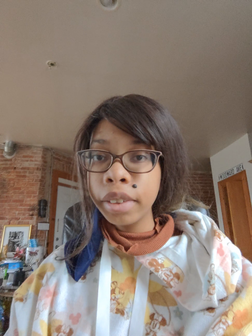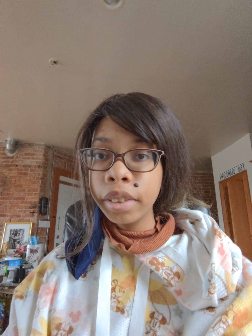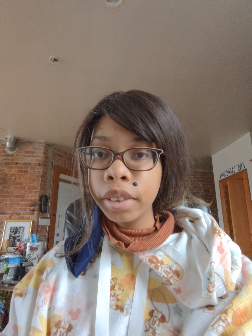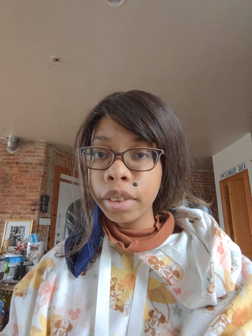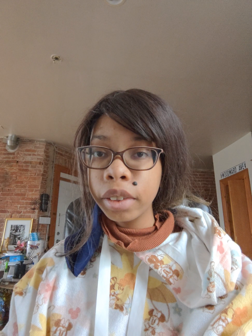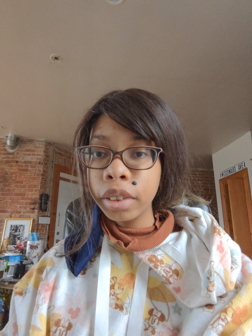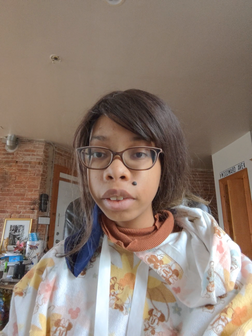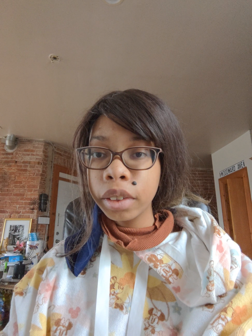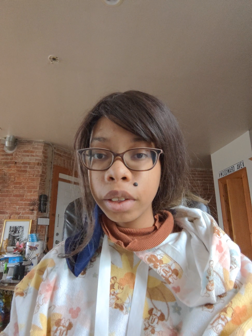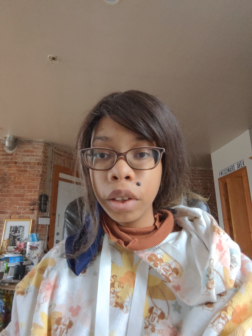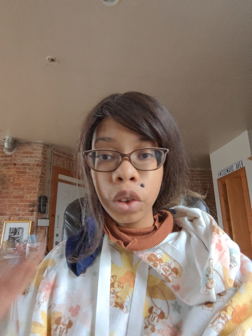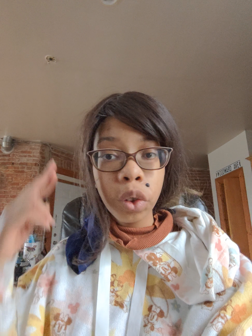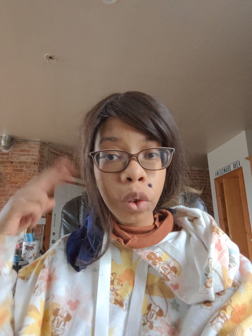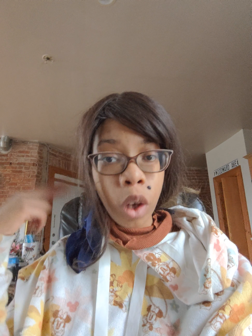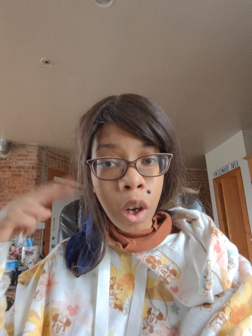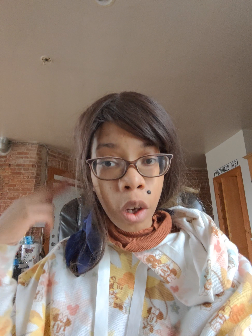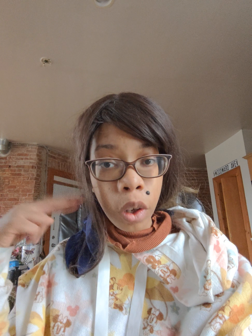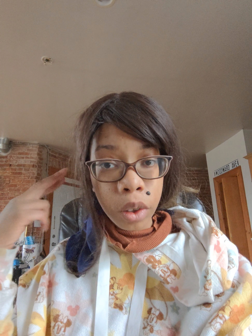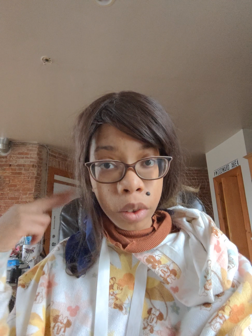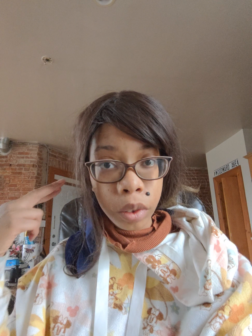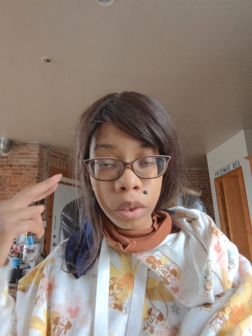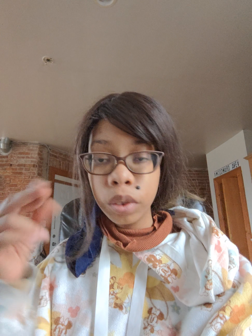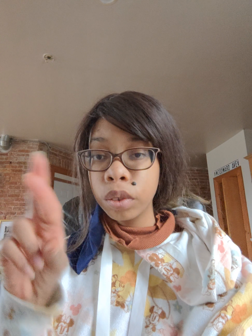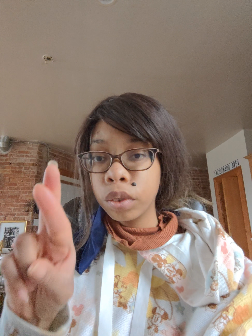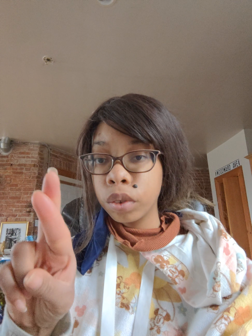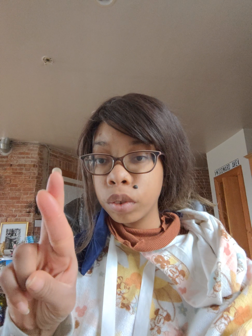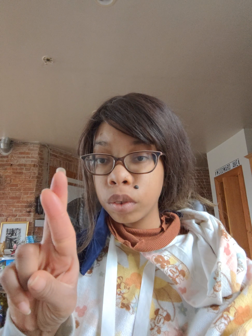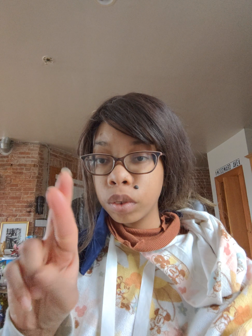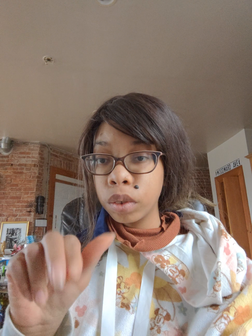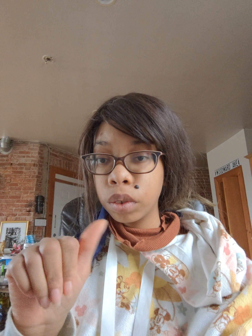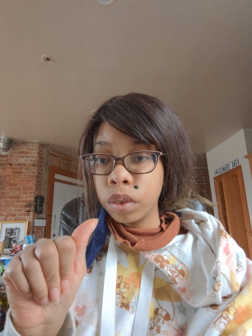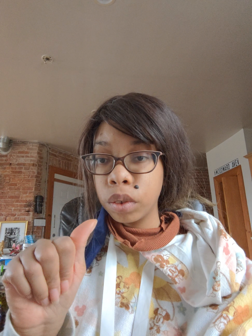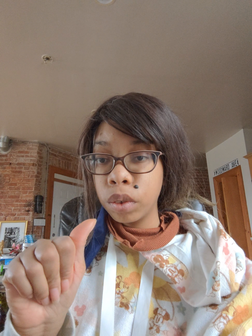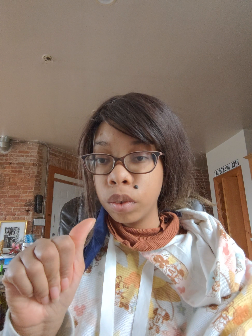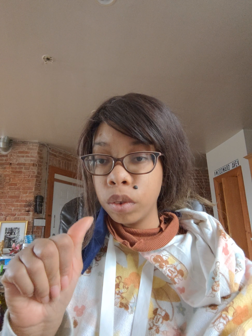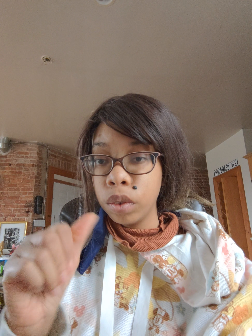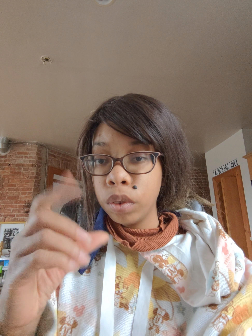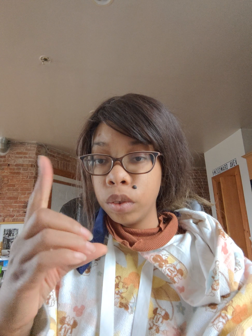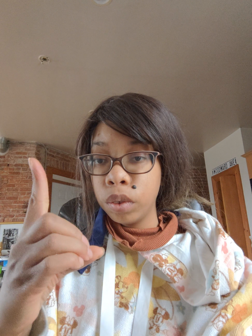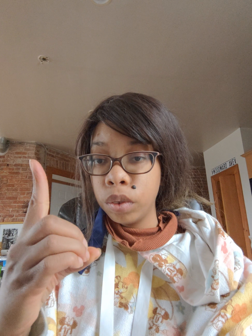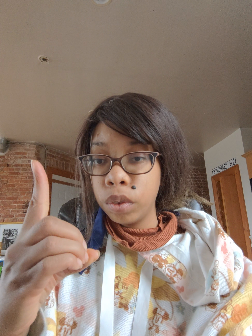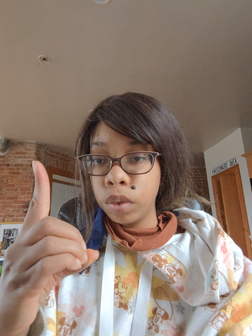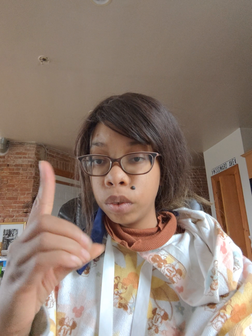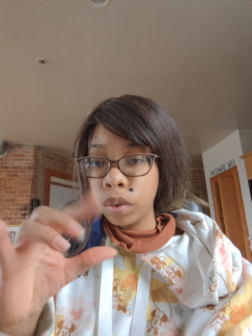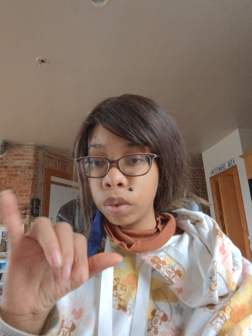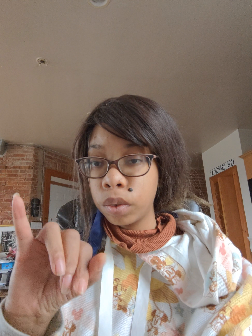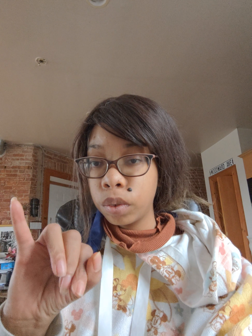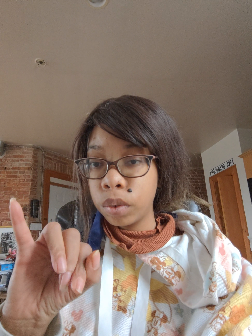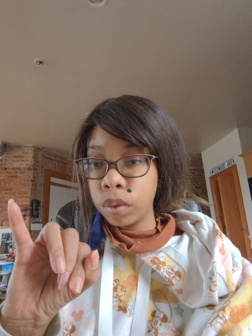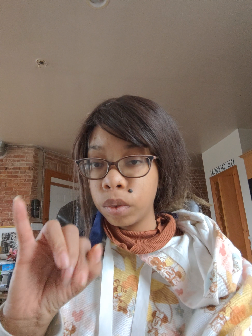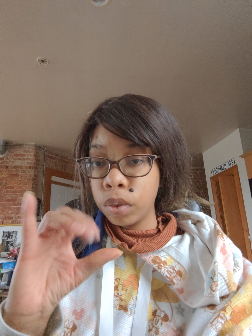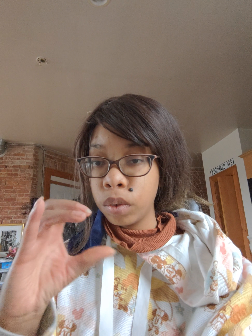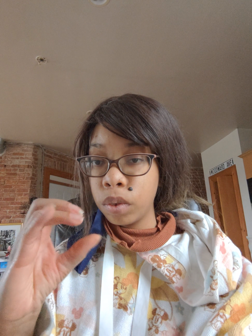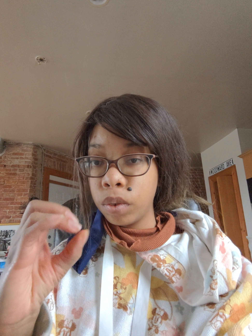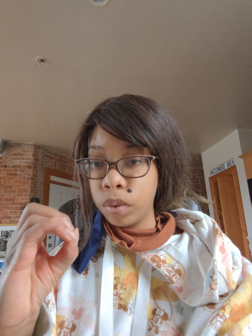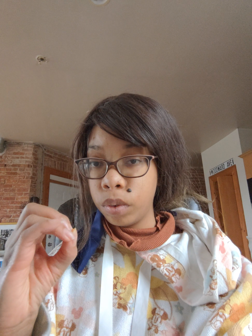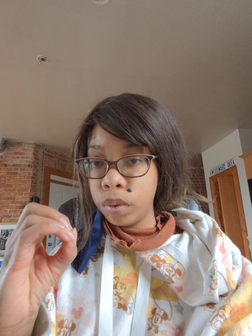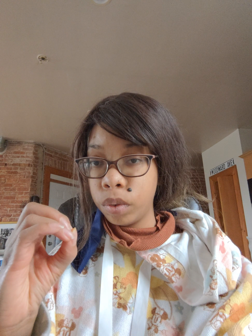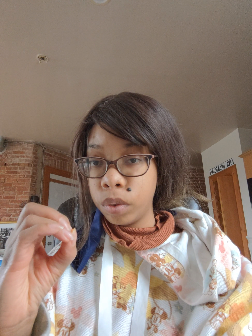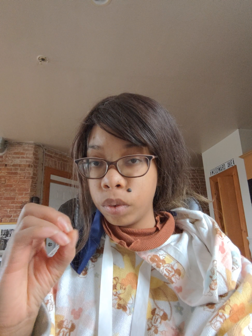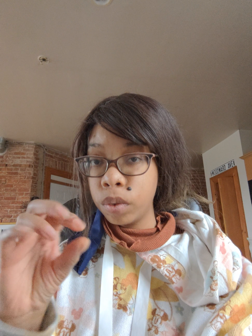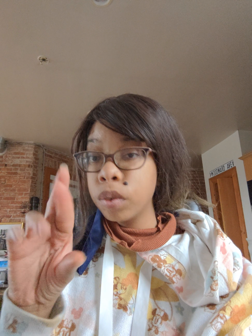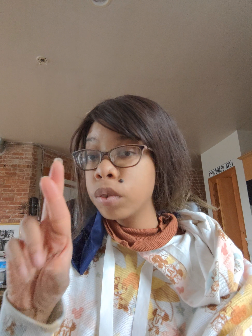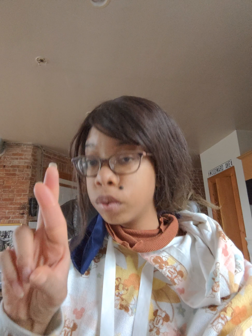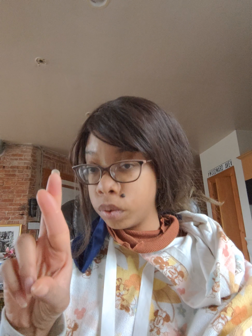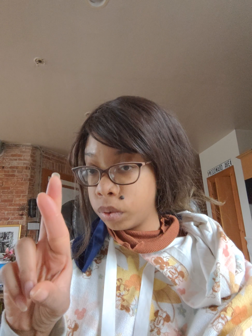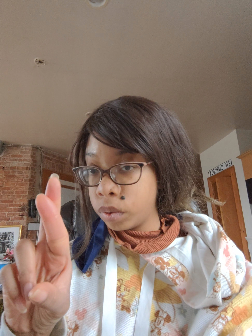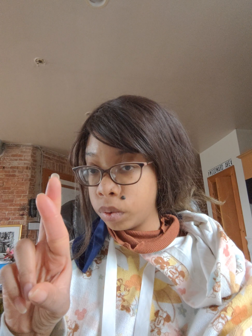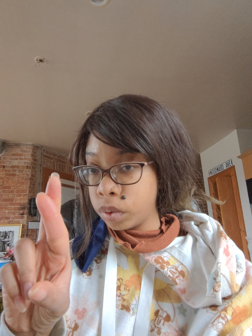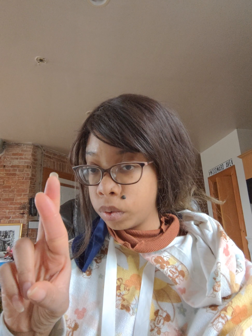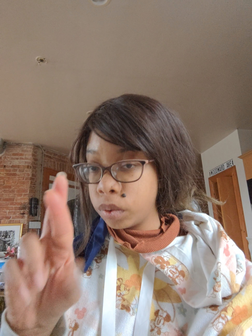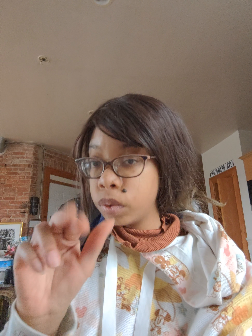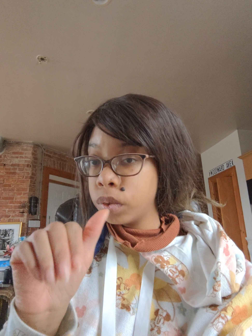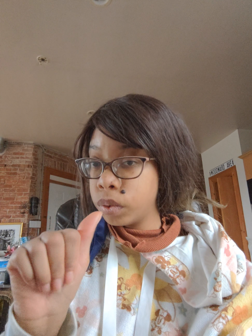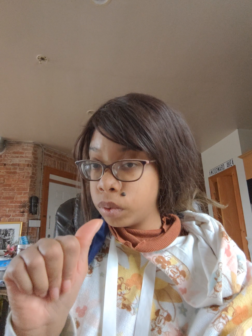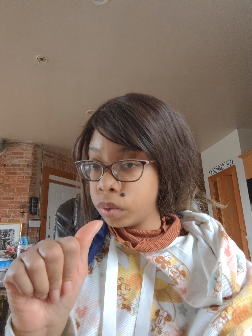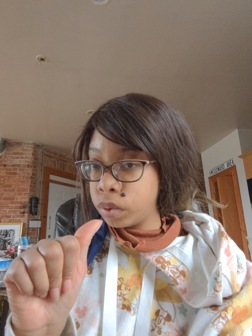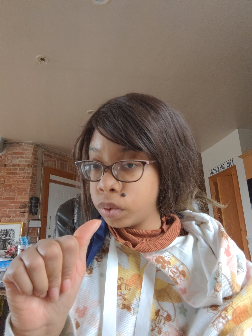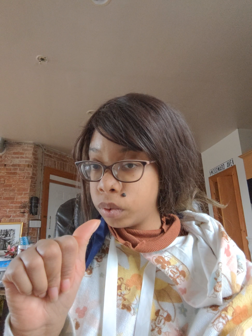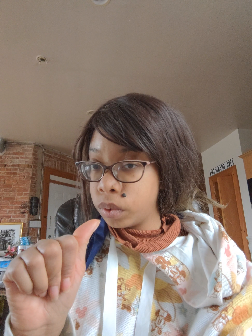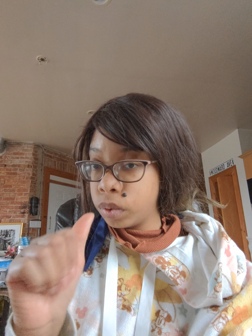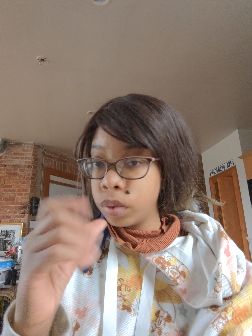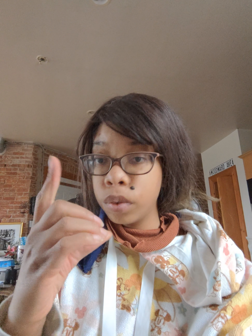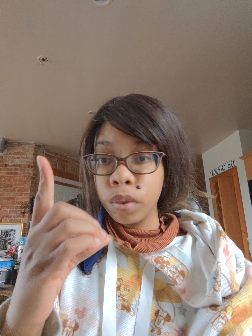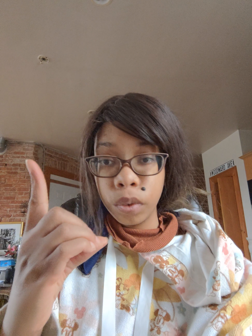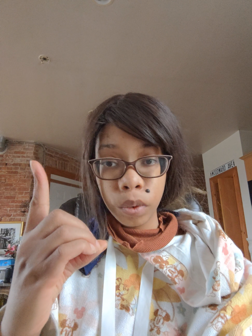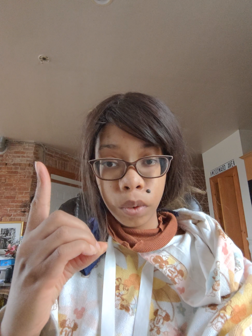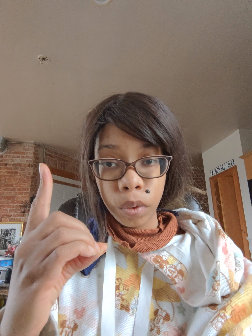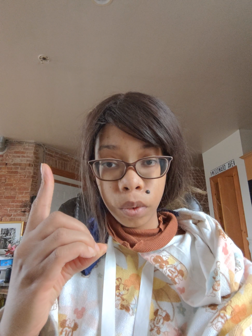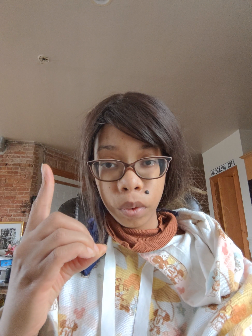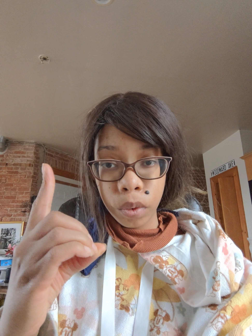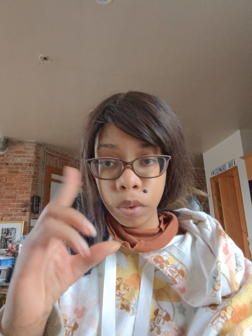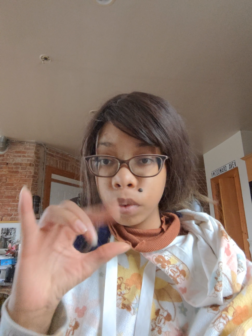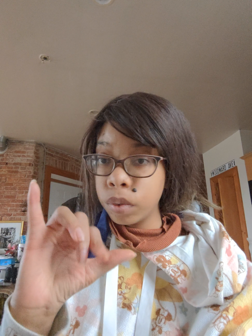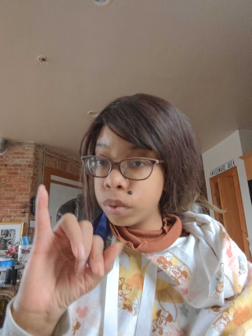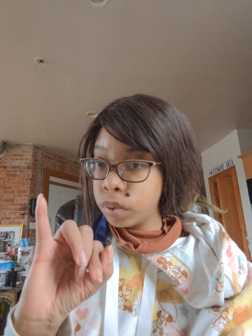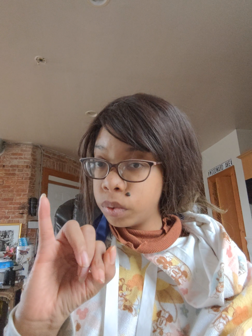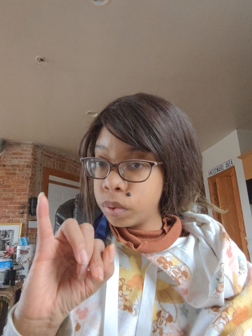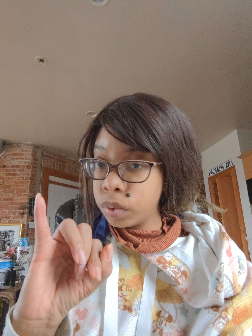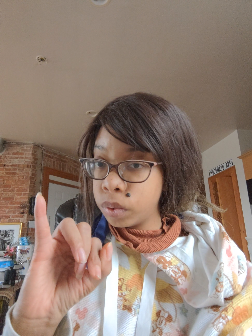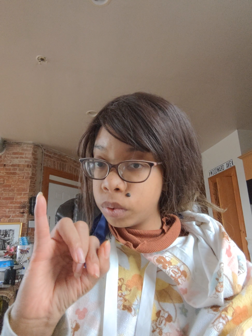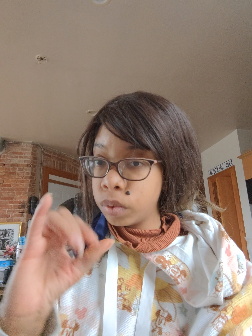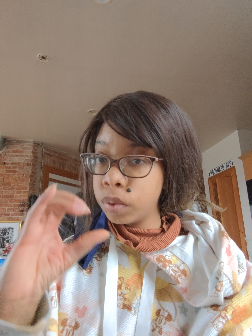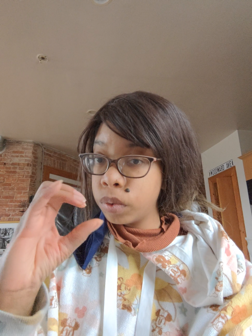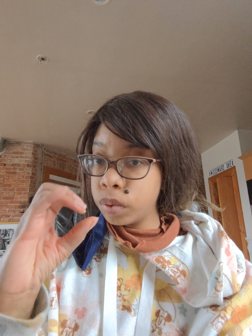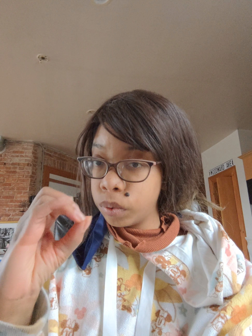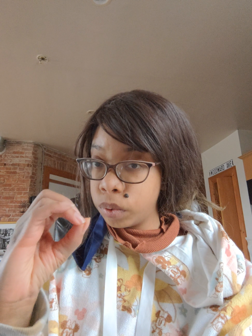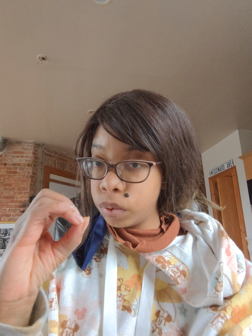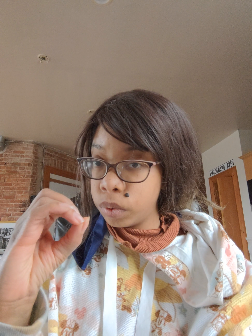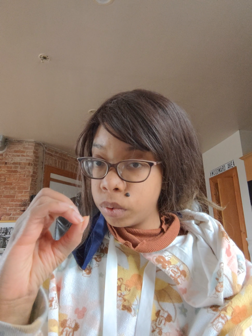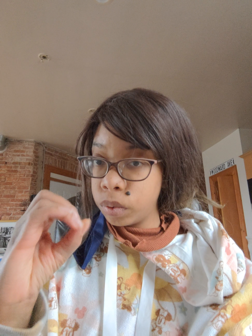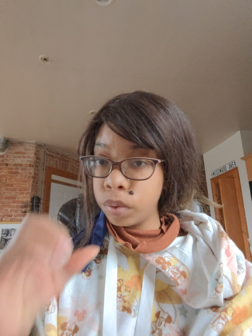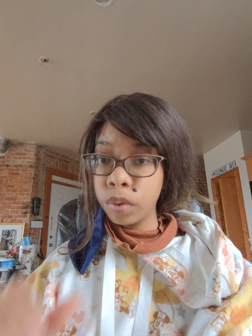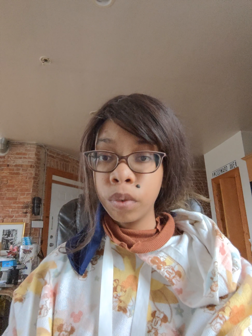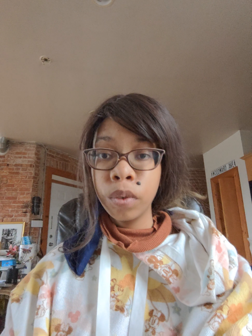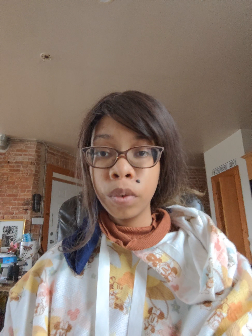radio